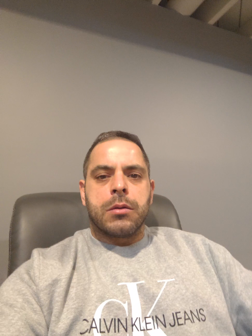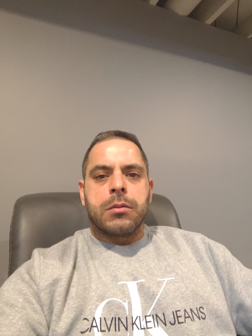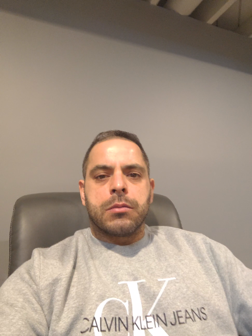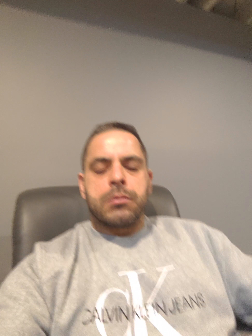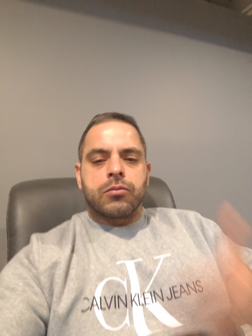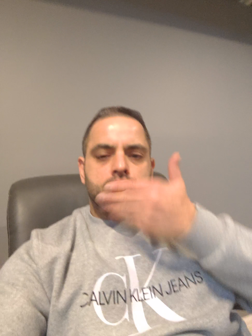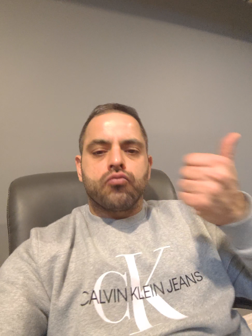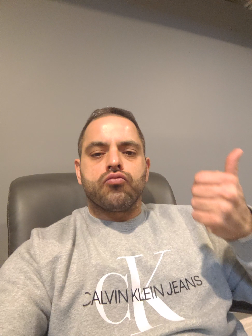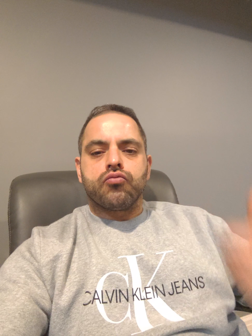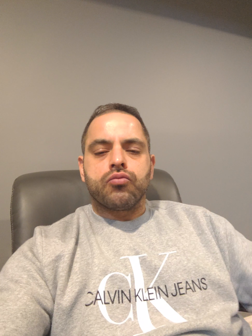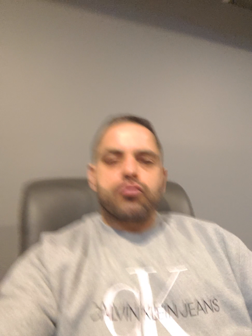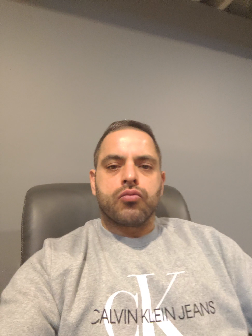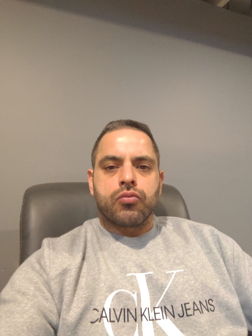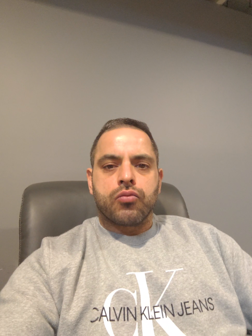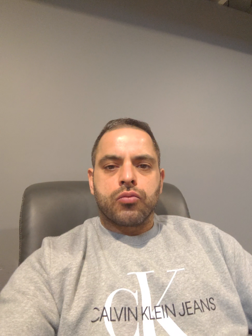better